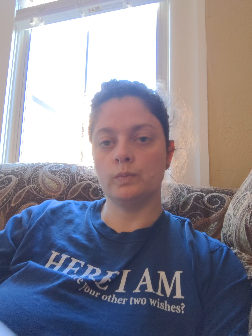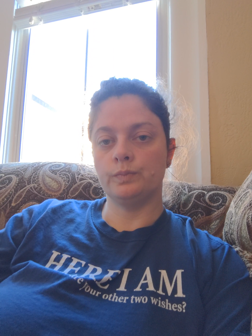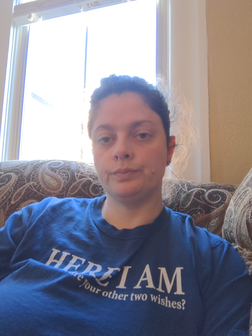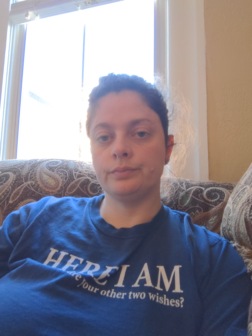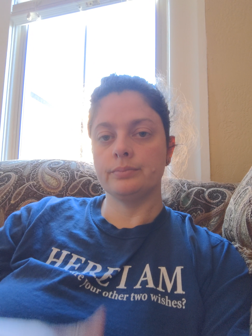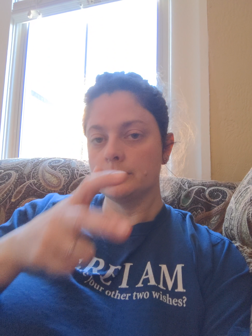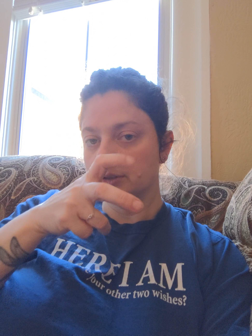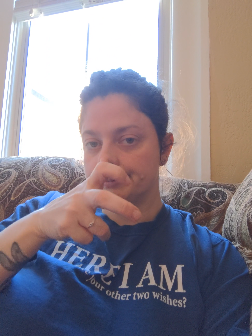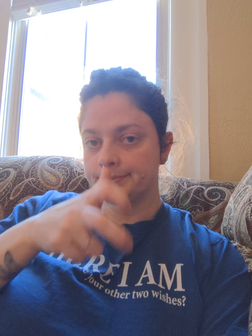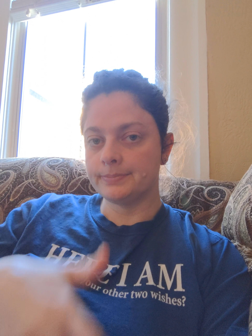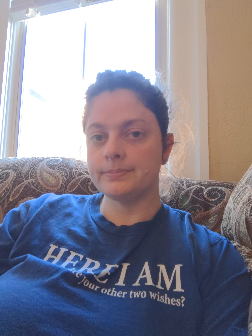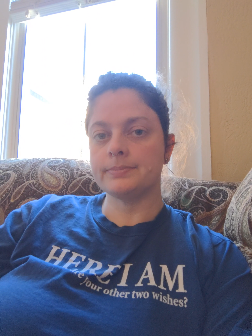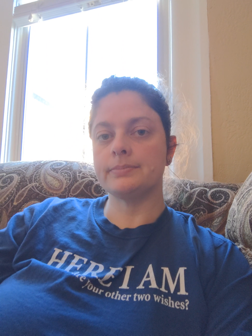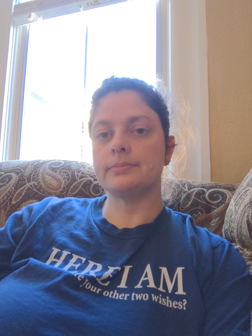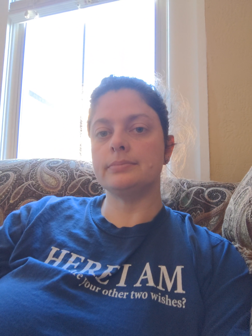bug